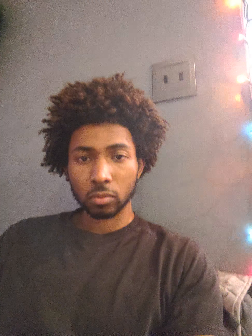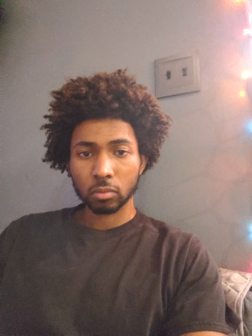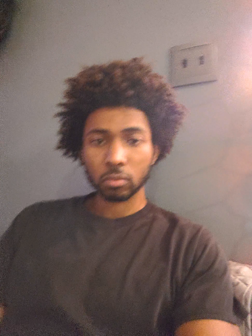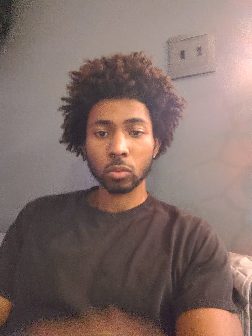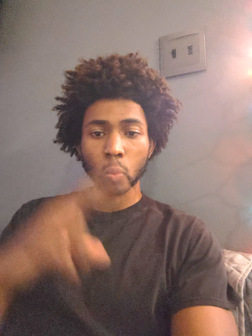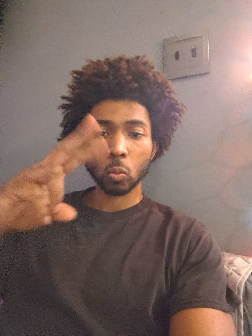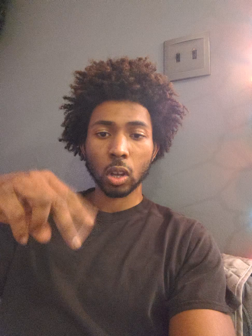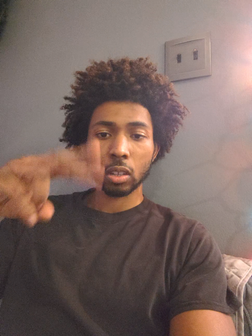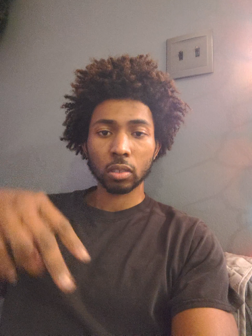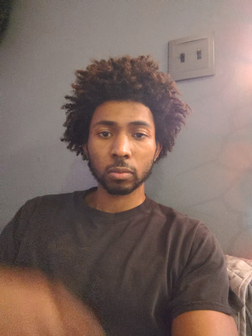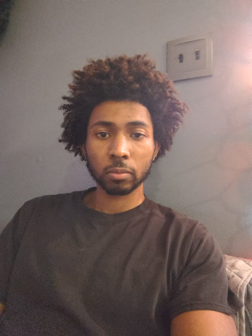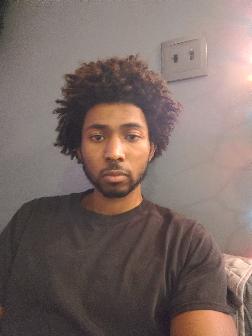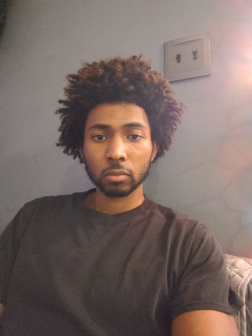read